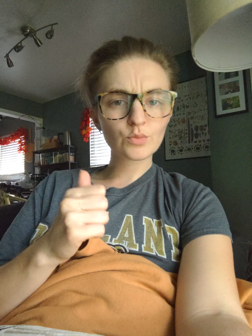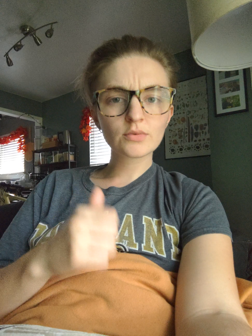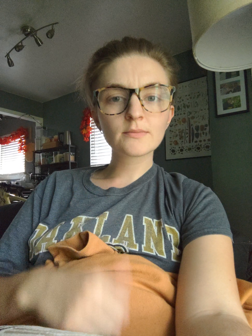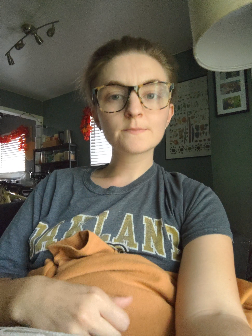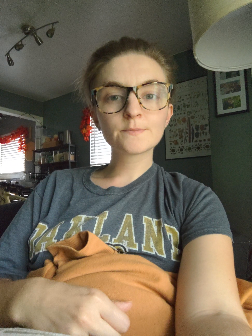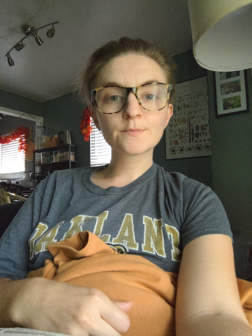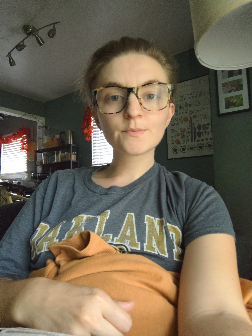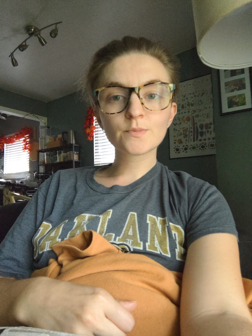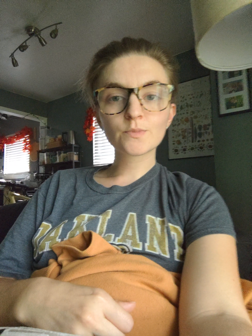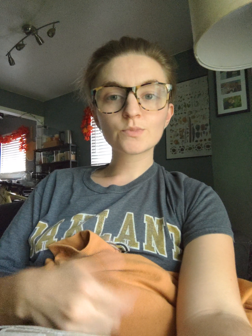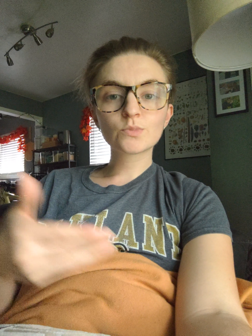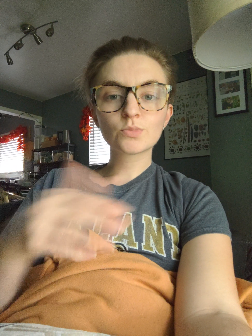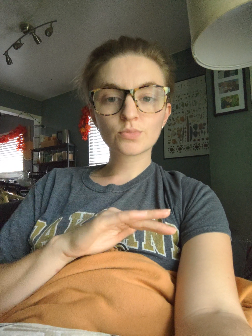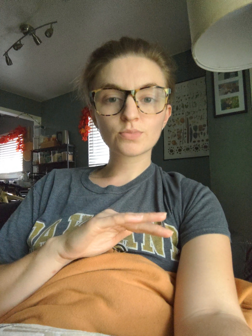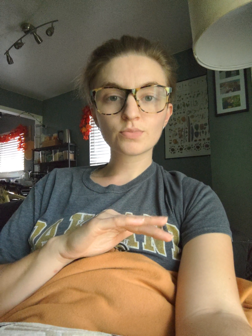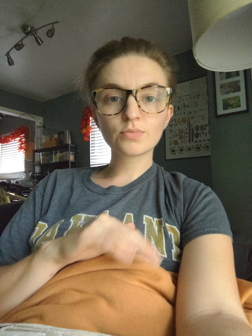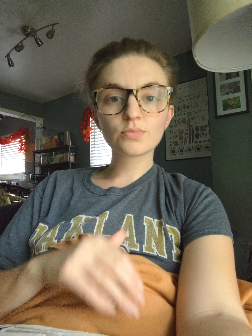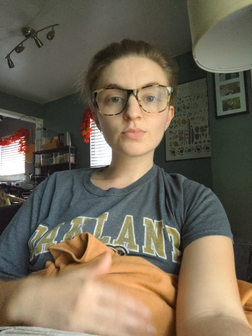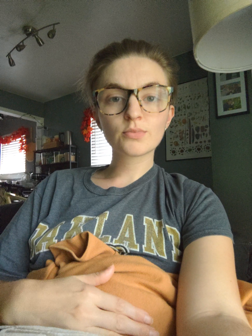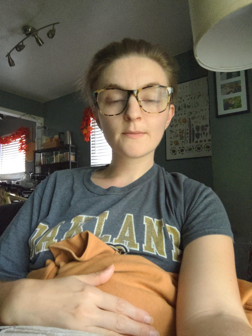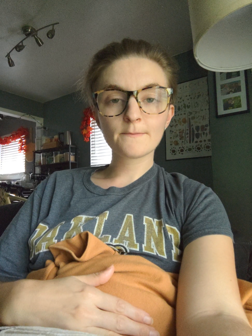cover